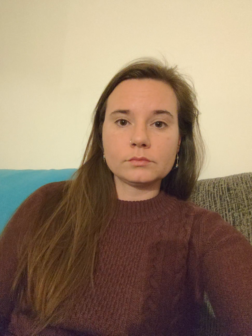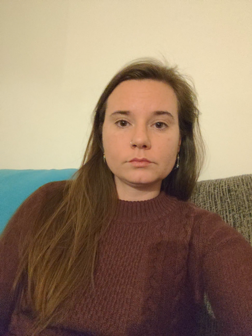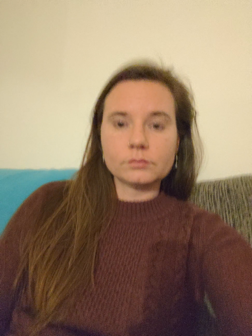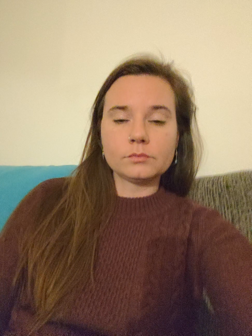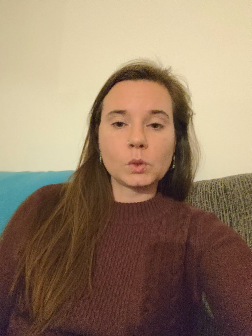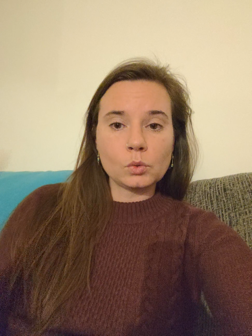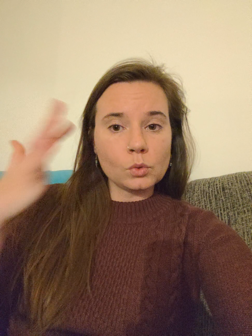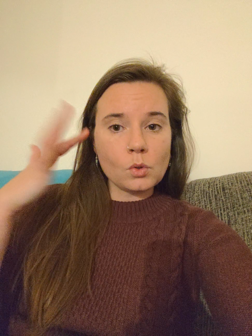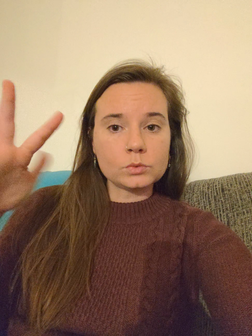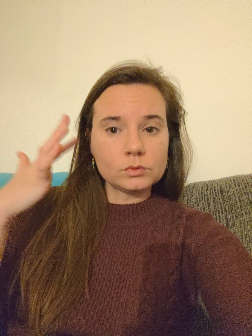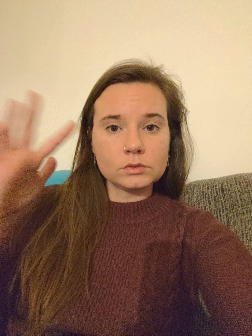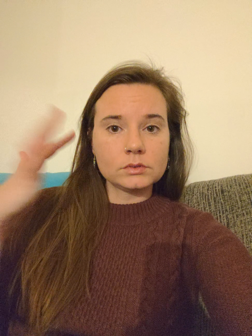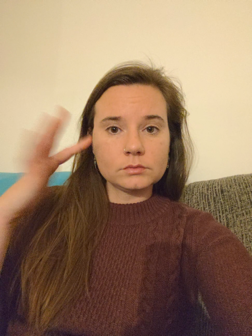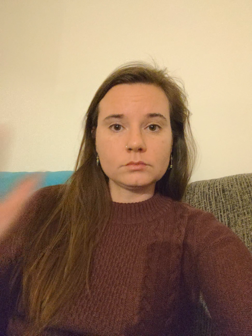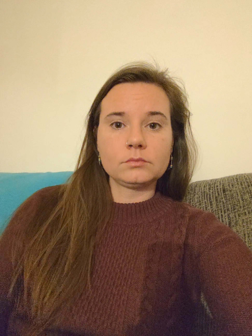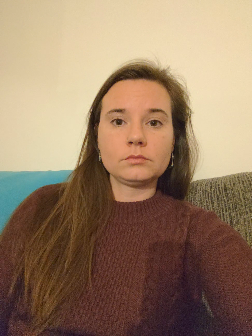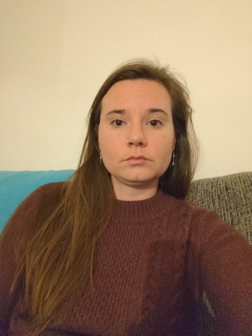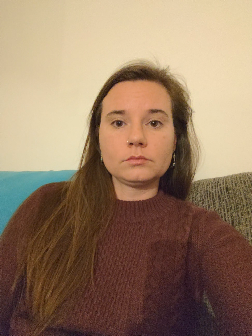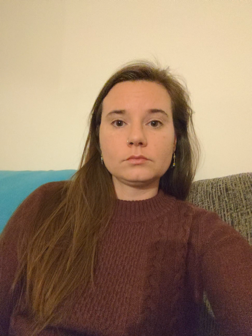noisy